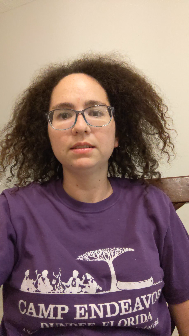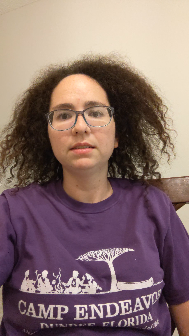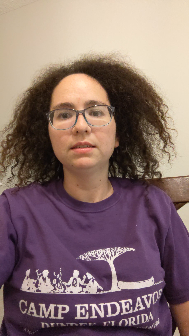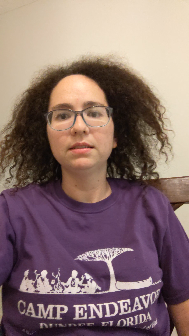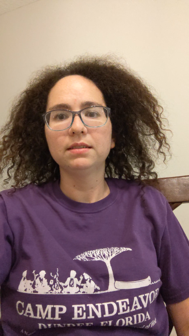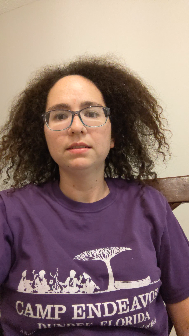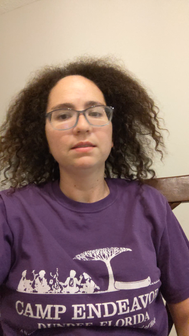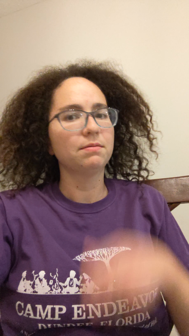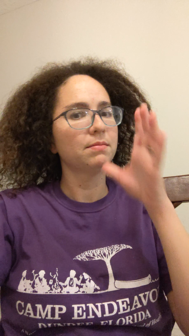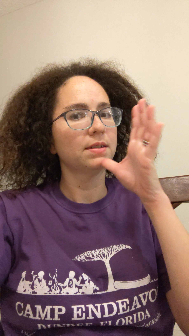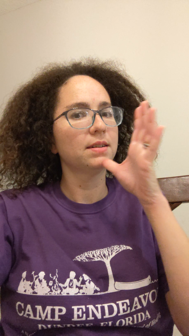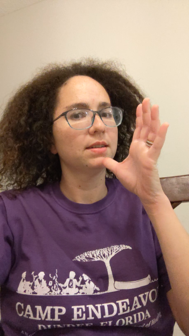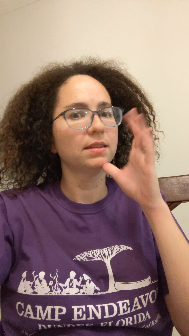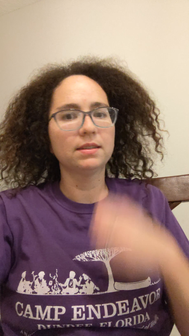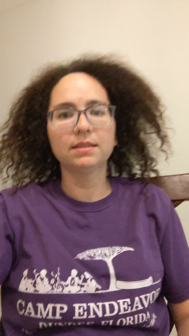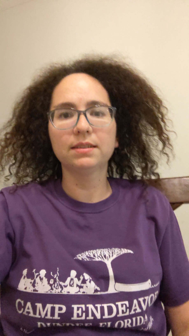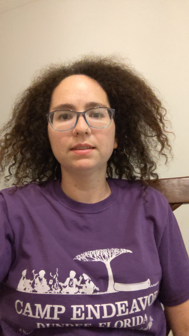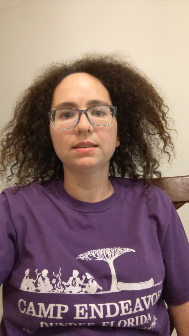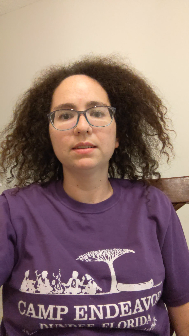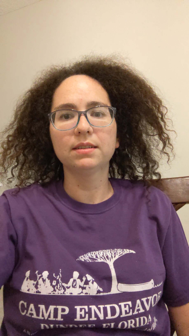mommy